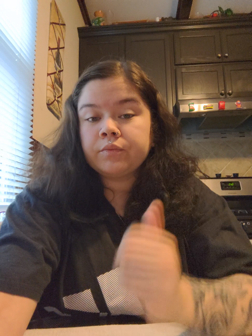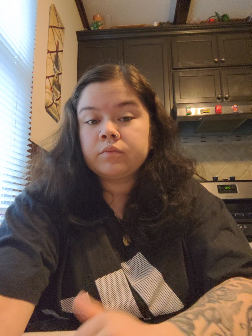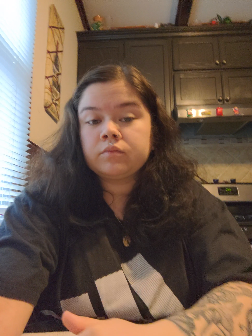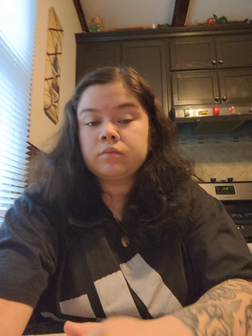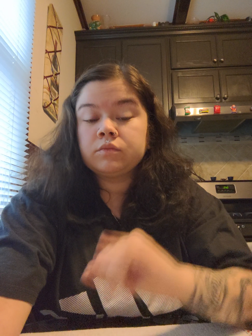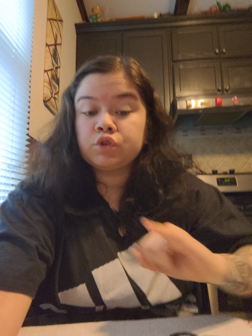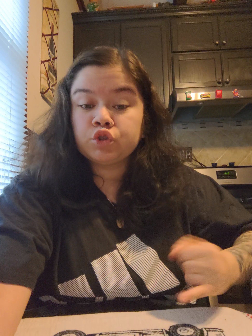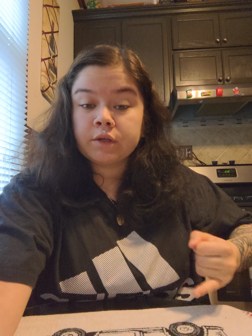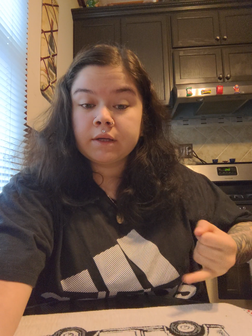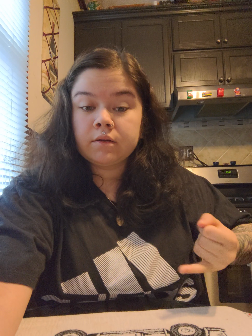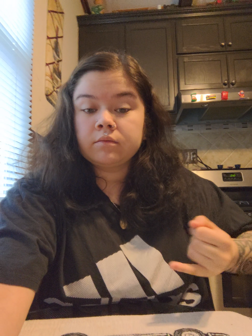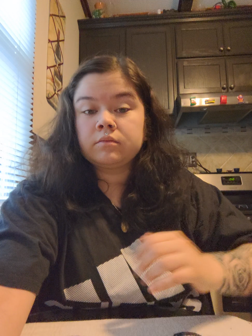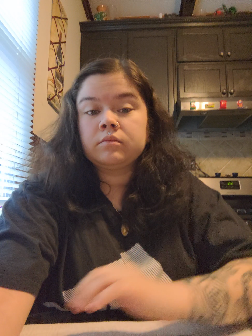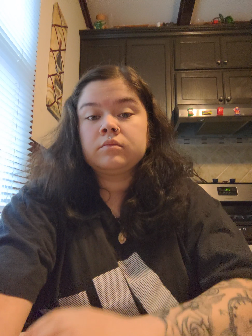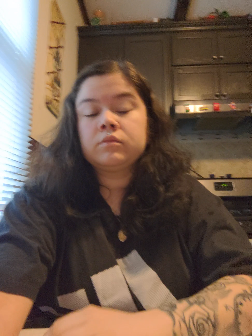jeans